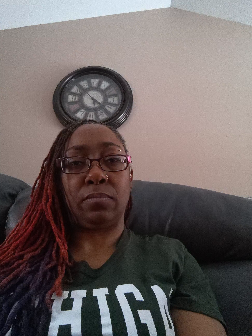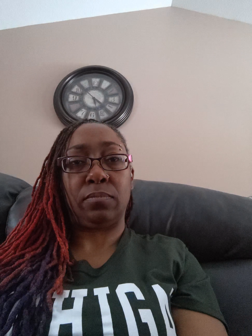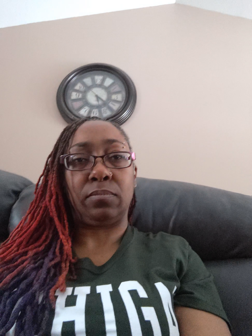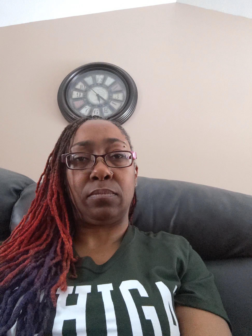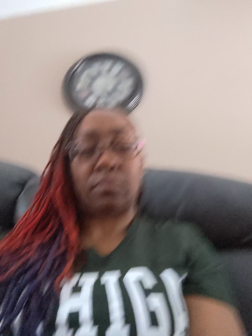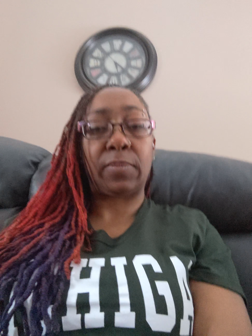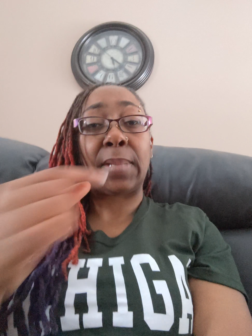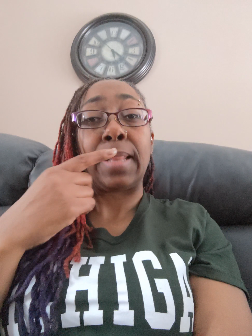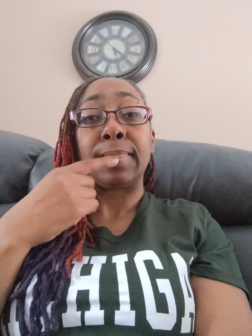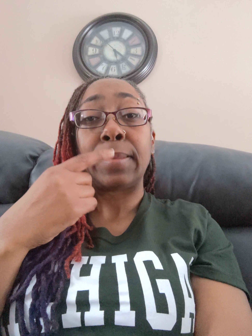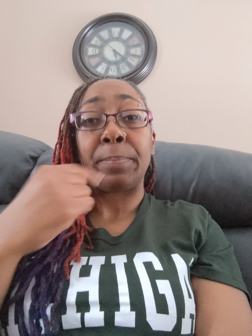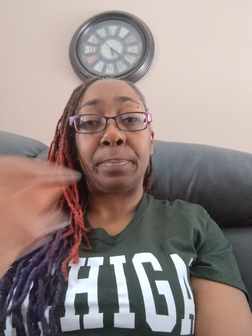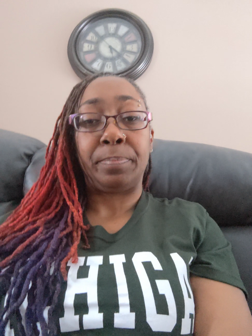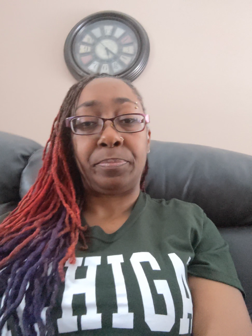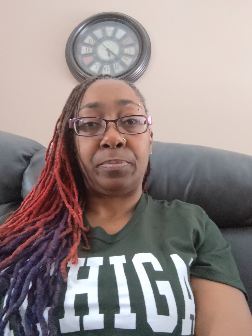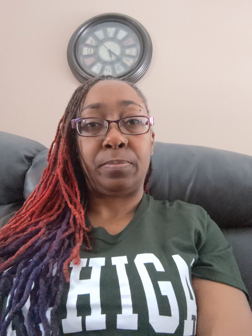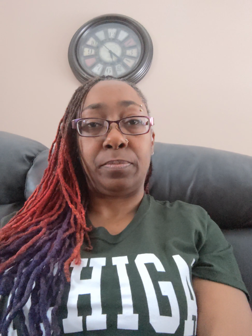lips